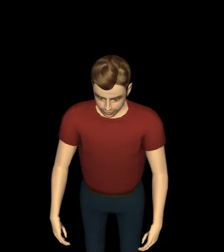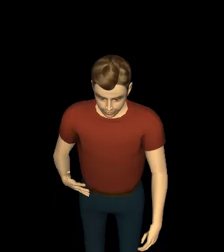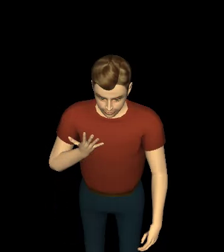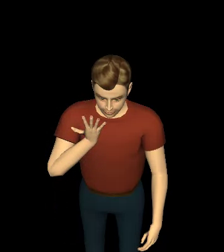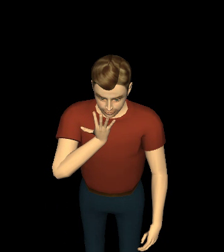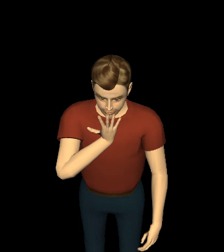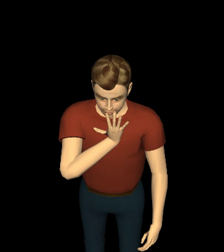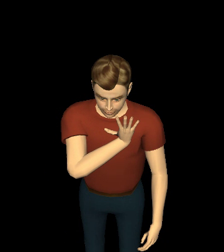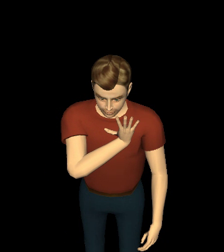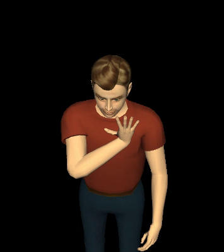لون